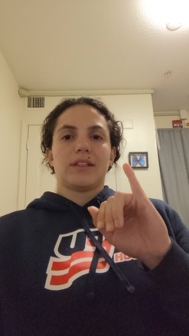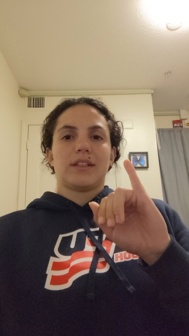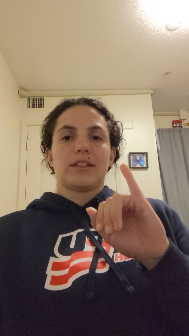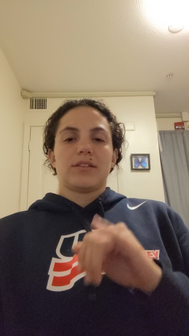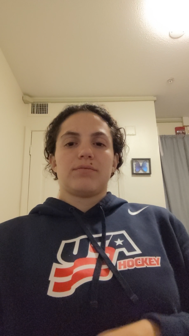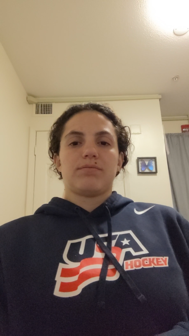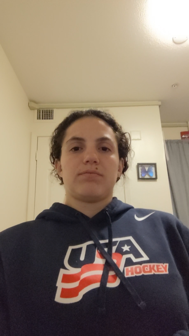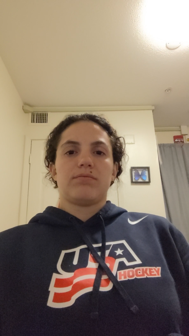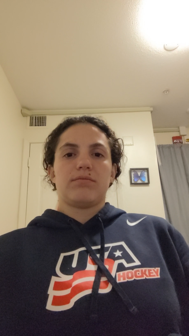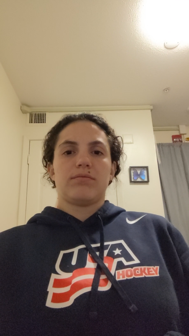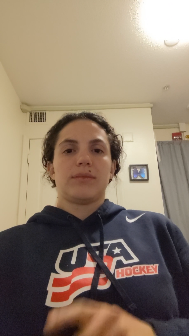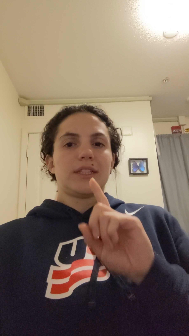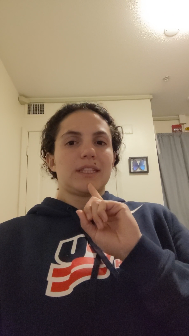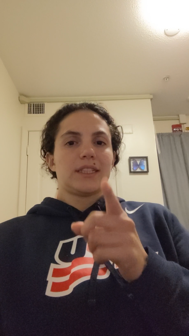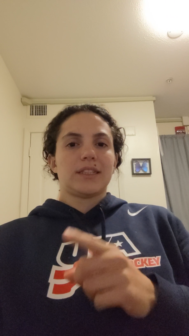is